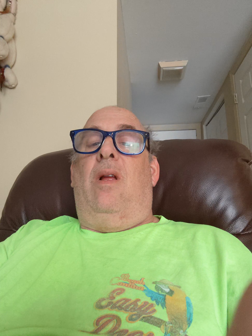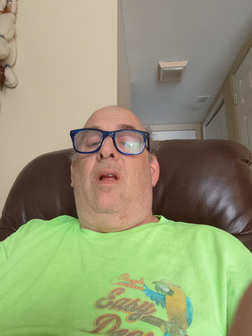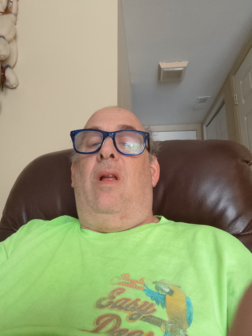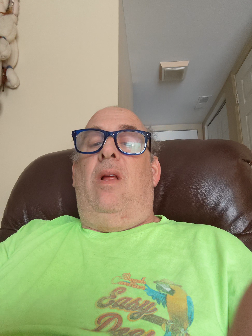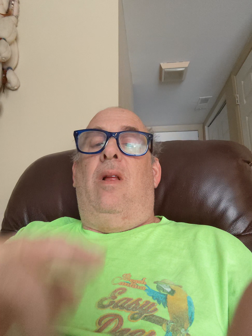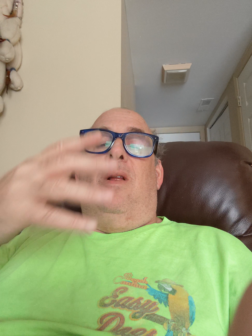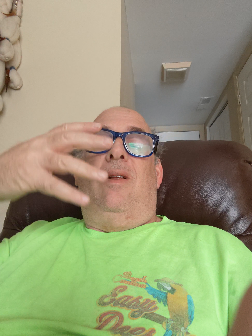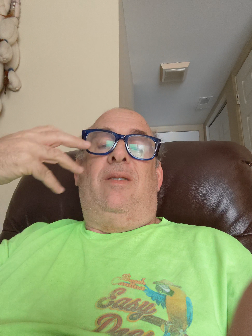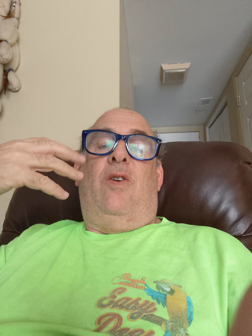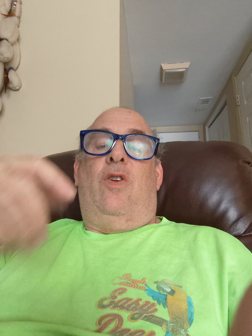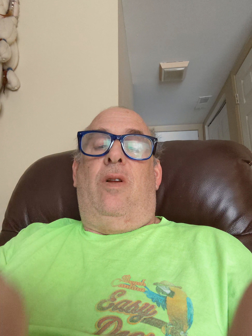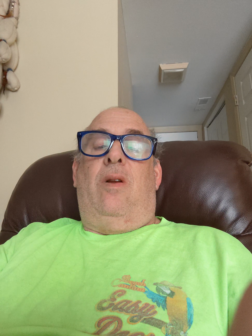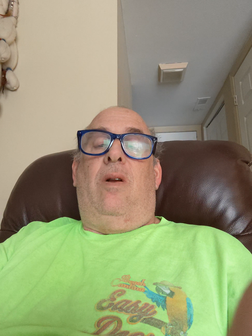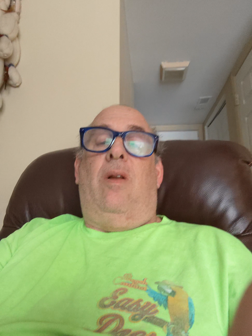tiger